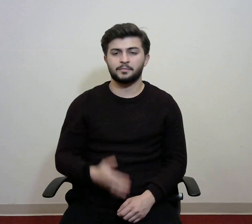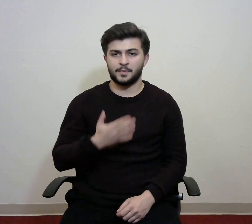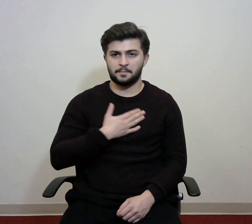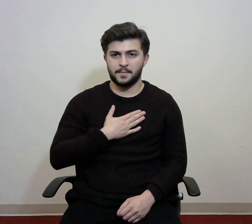mən